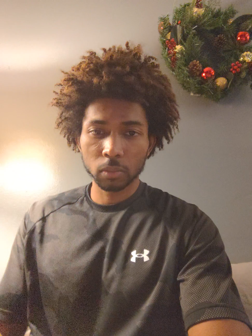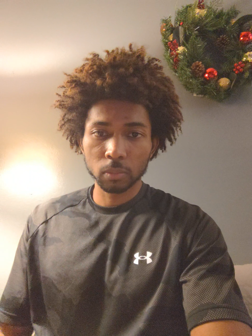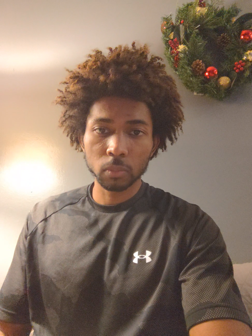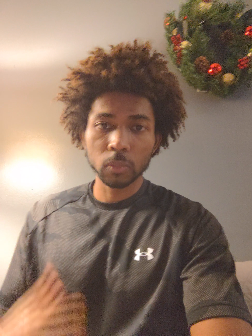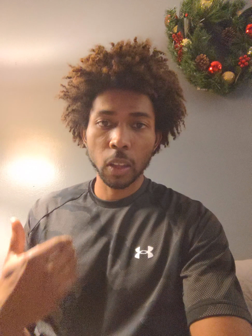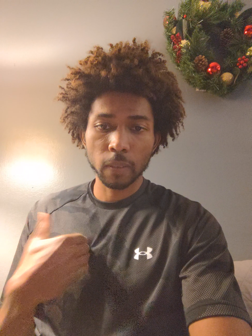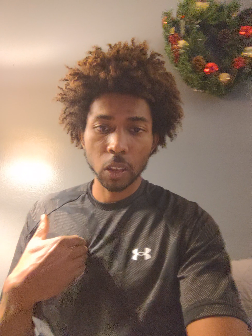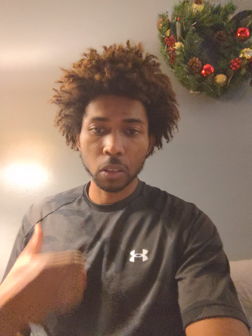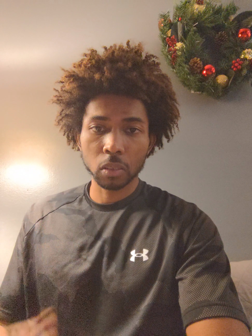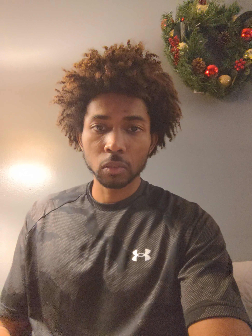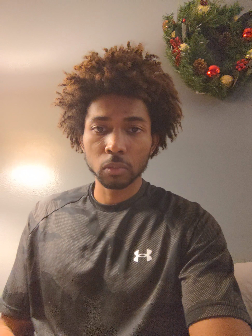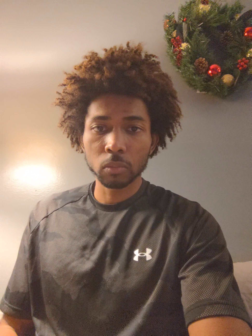have